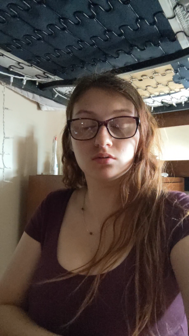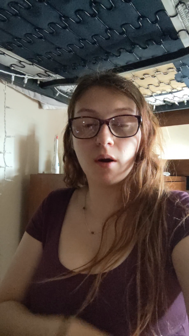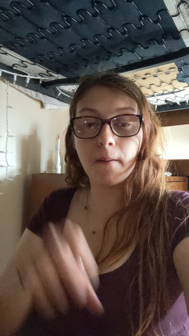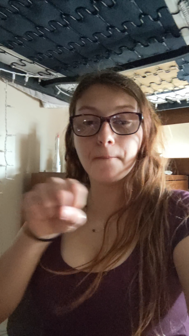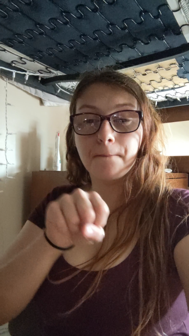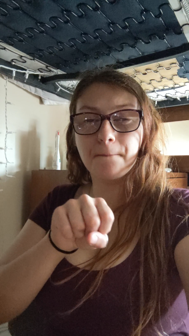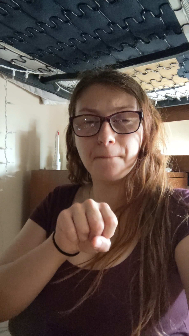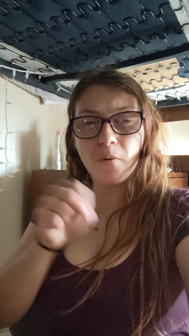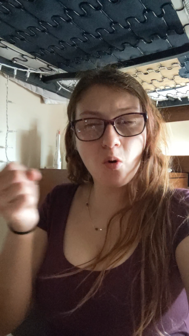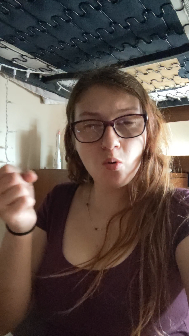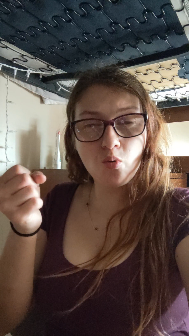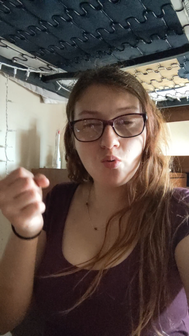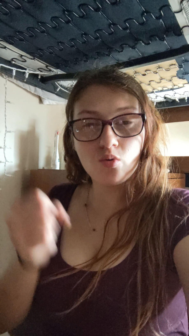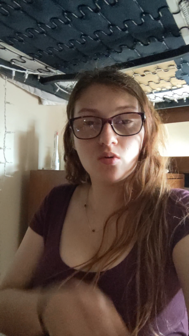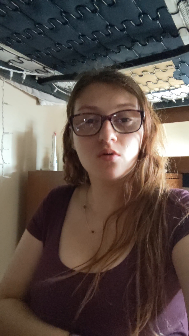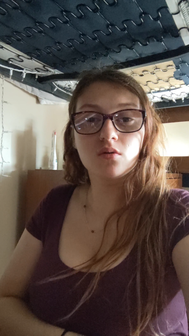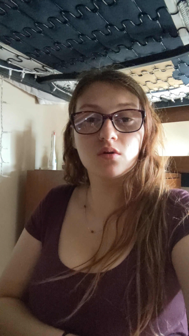broken